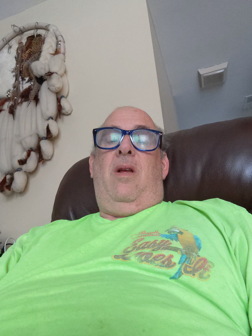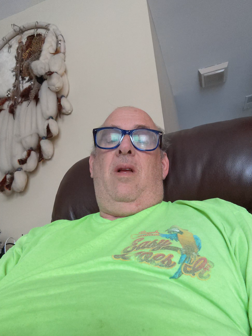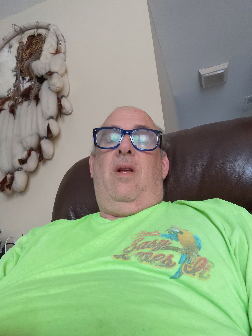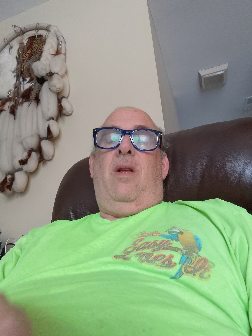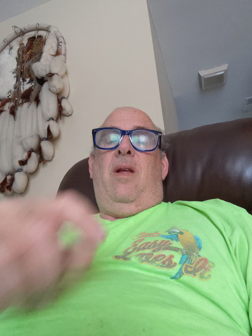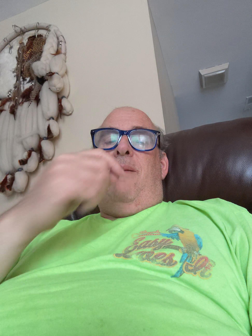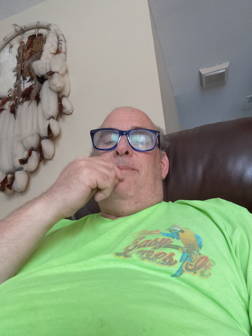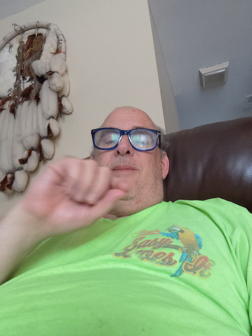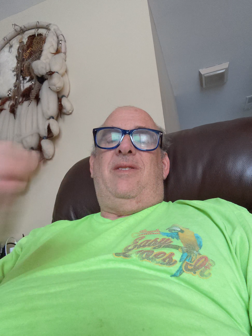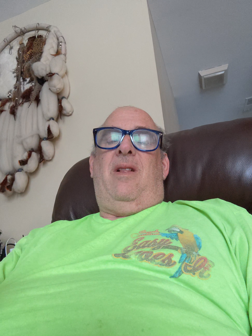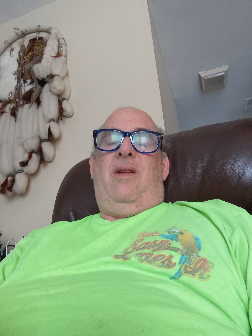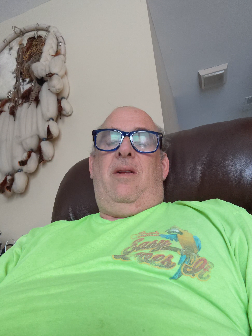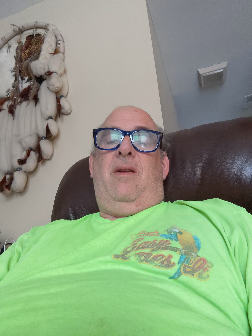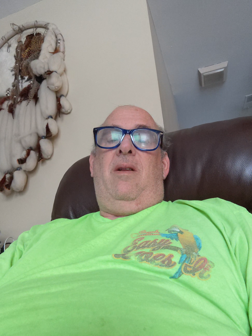pencil